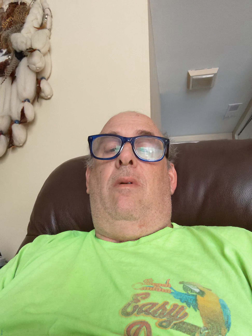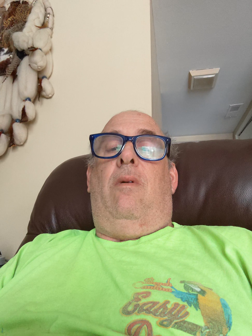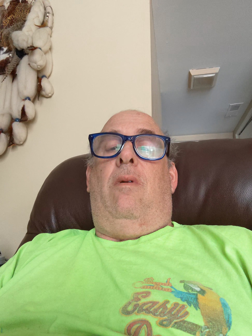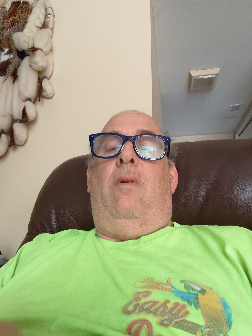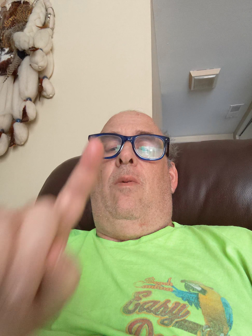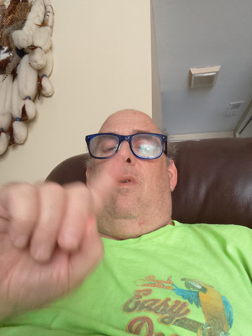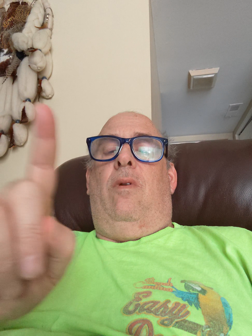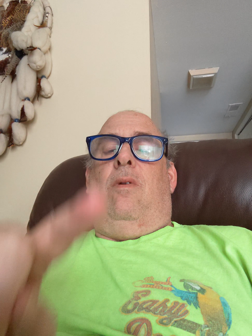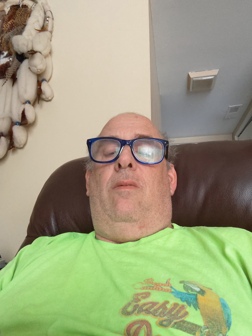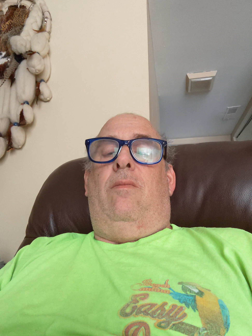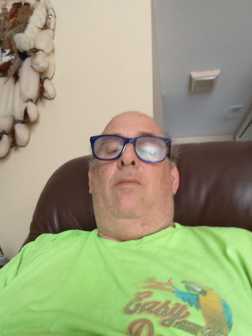where